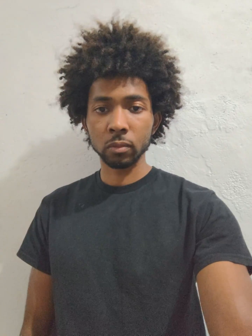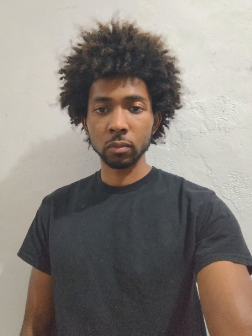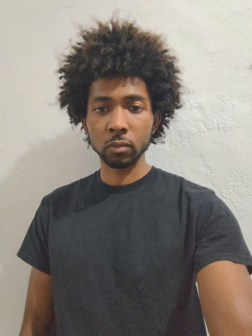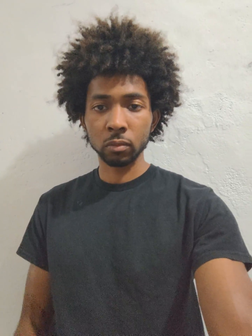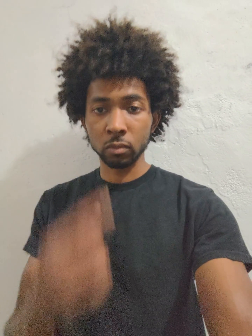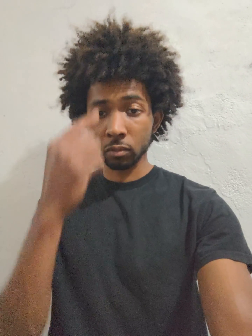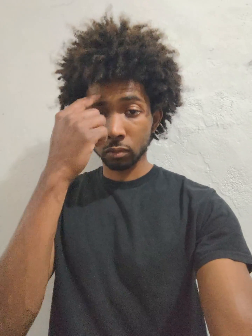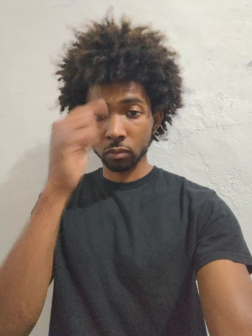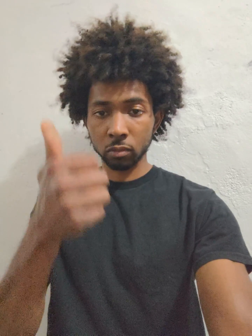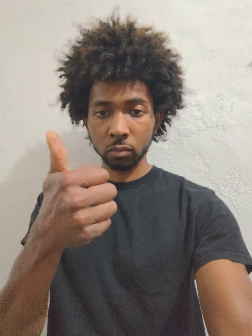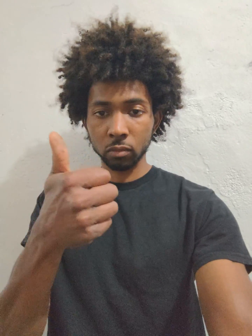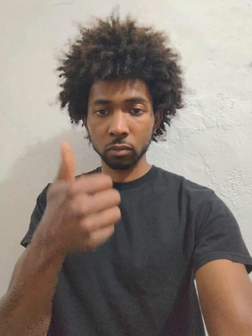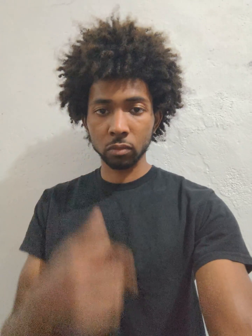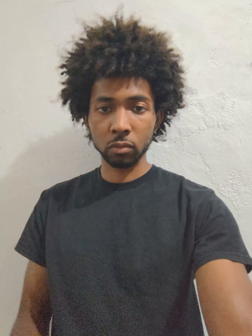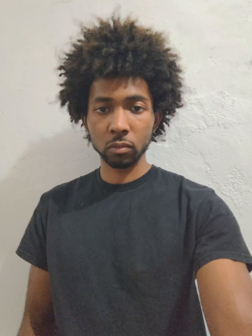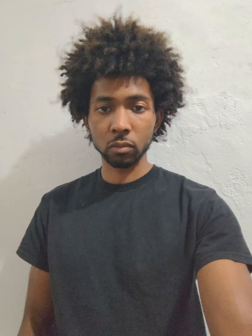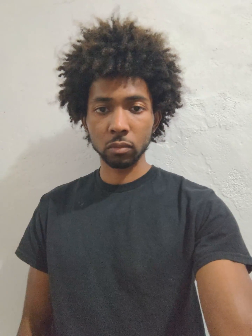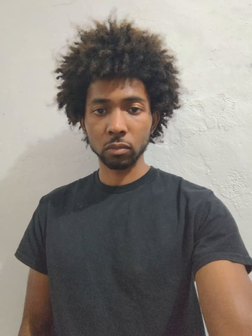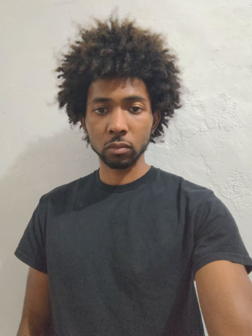dime